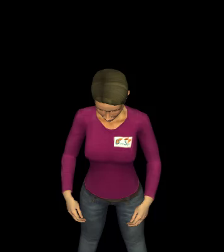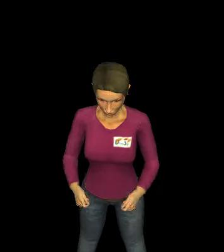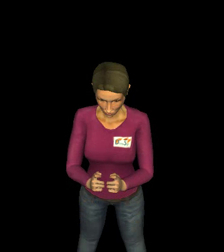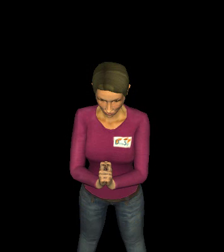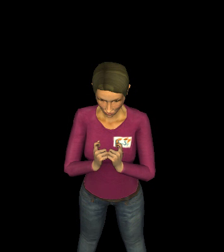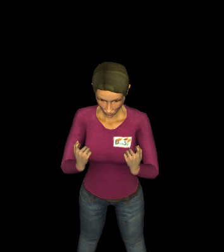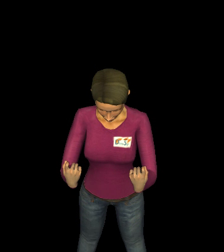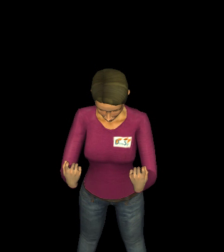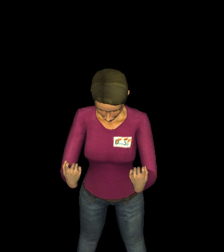صحف